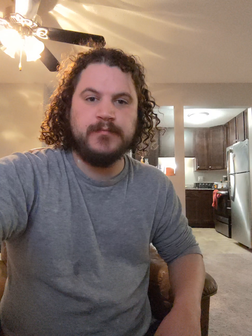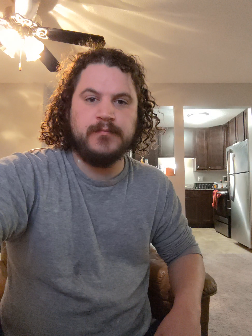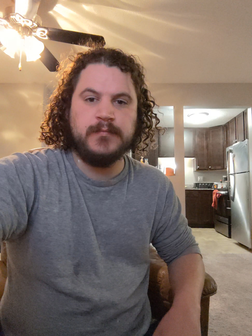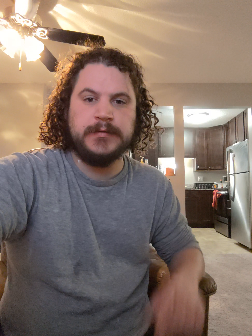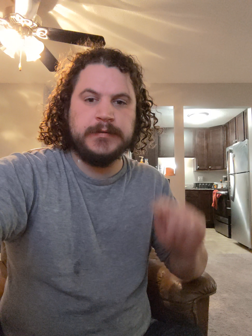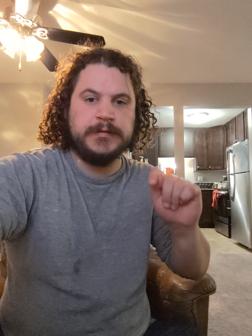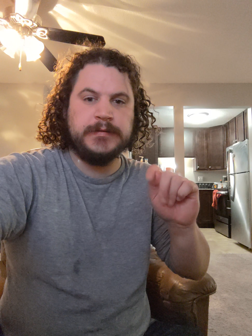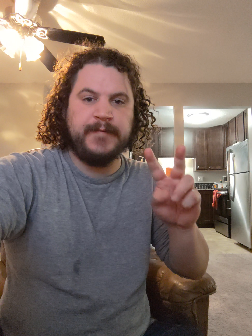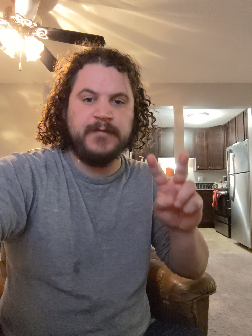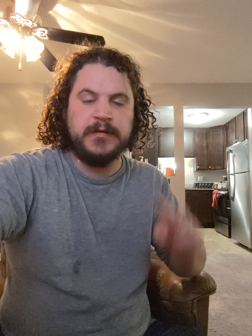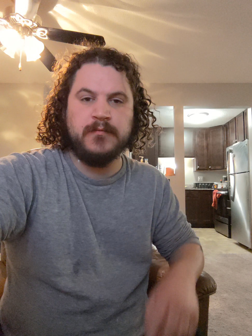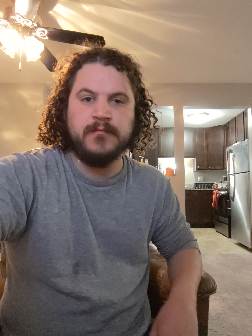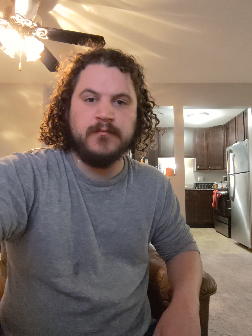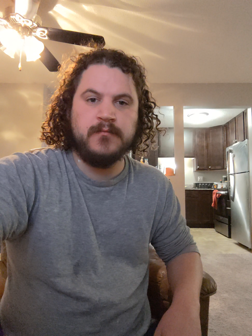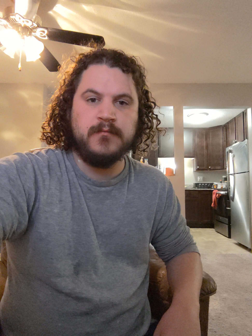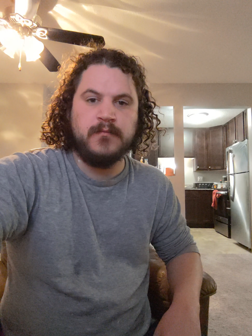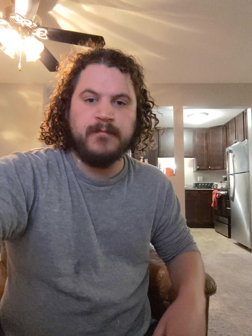TV